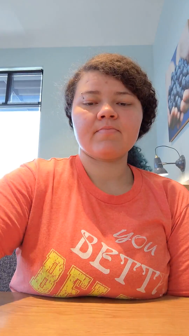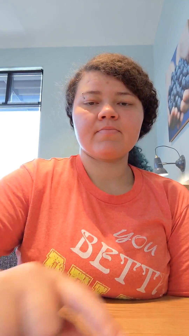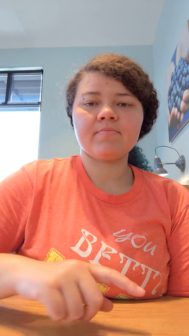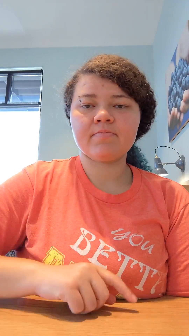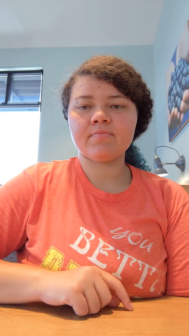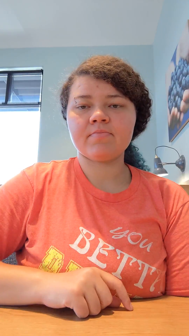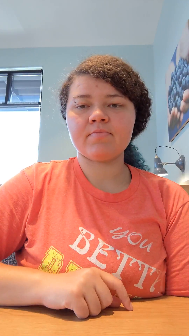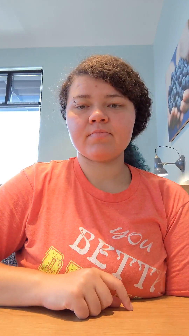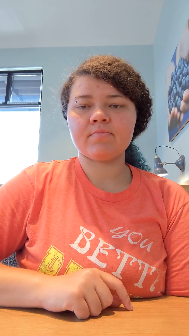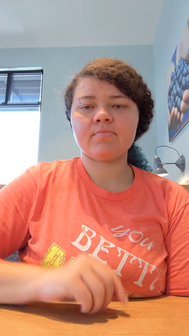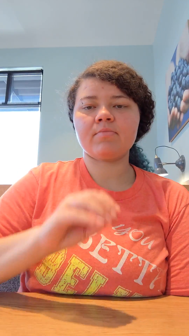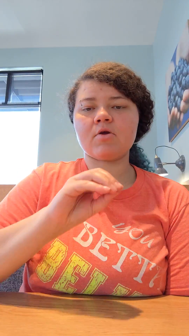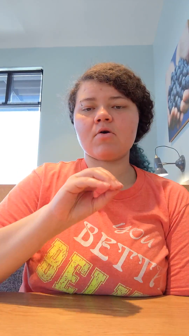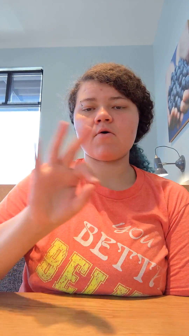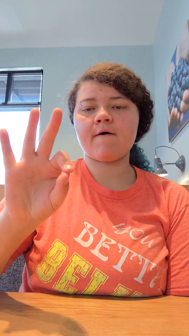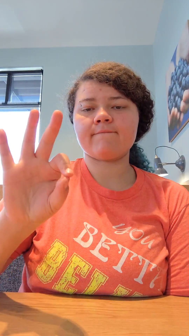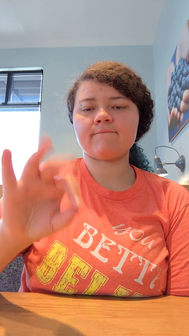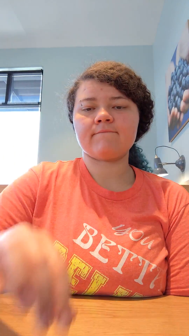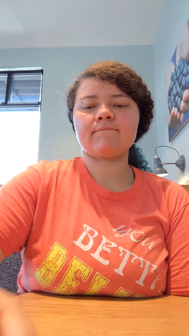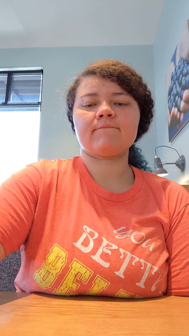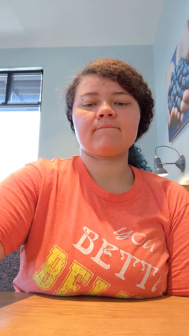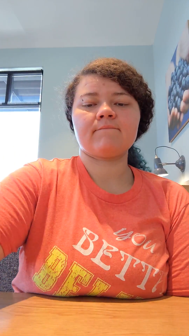off